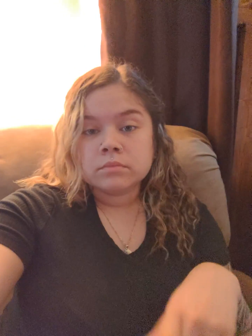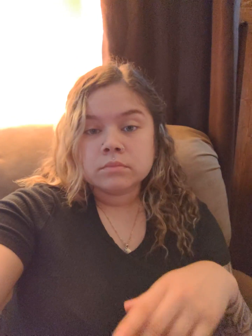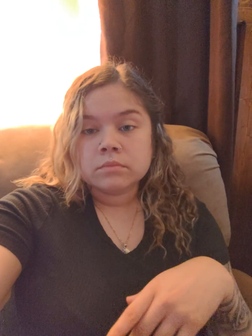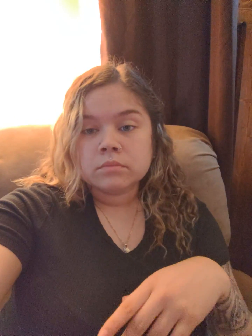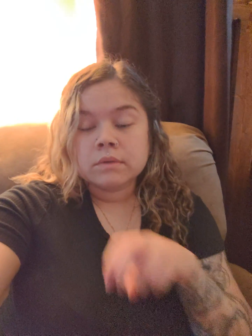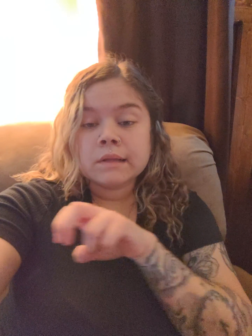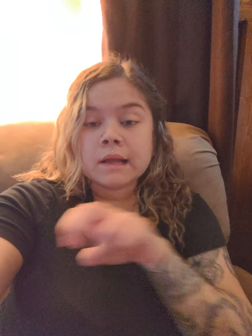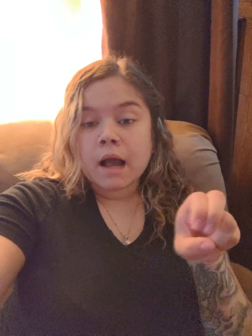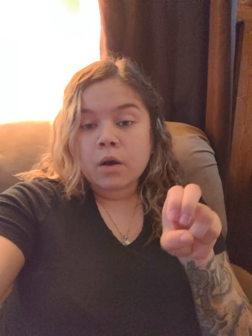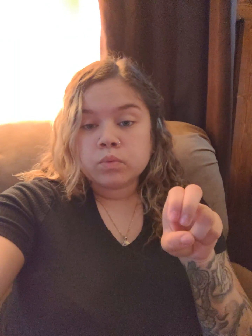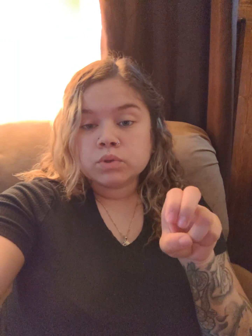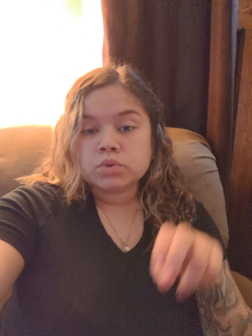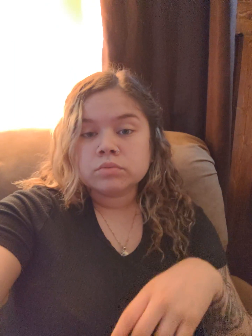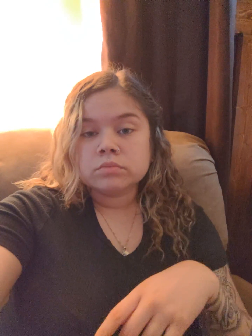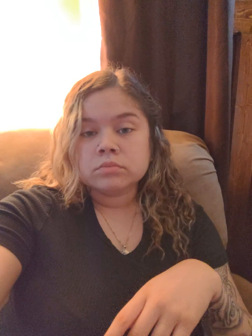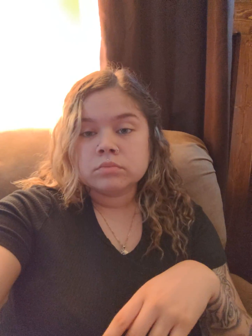couch